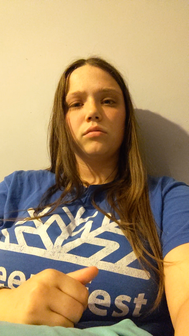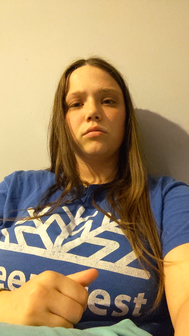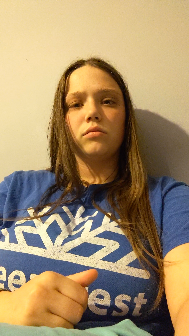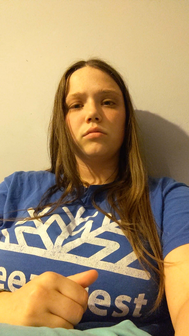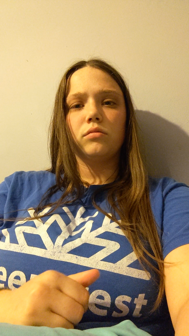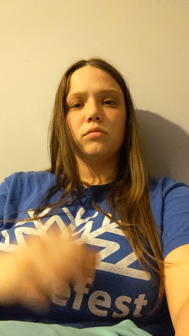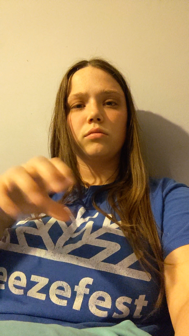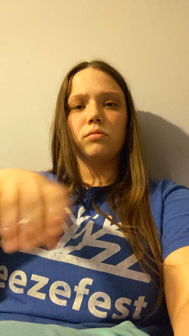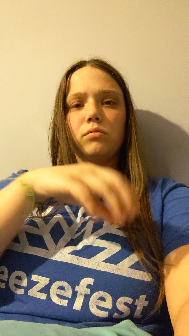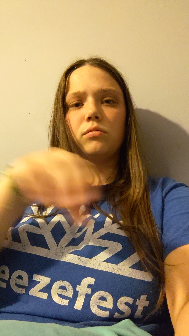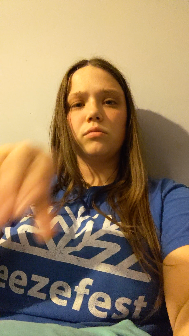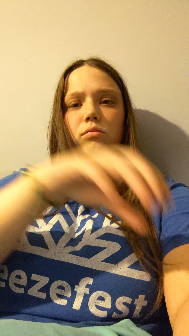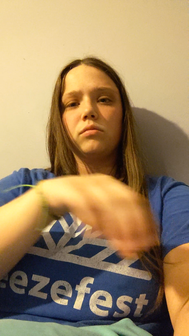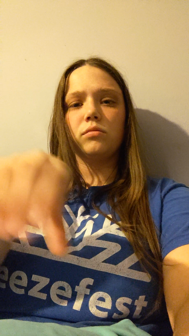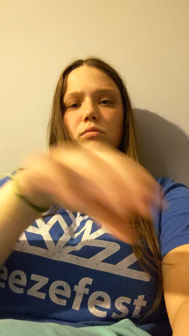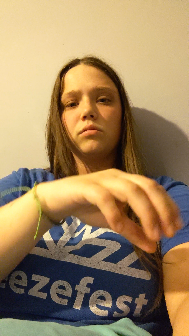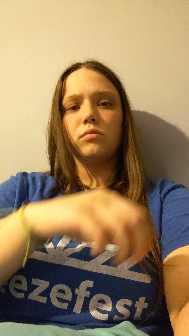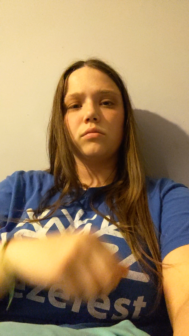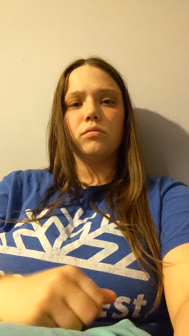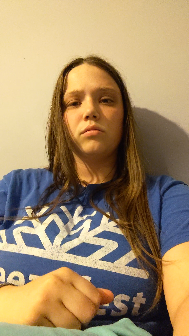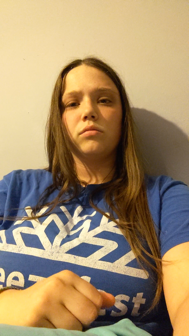block